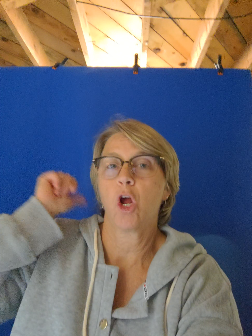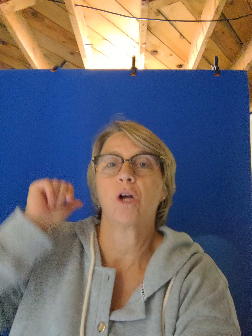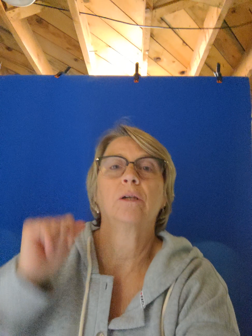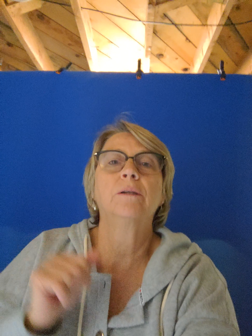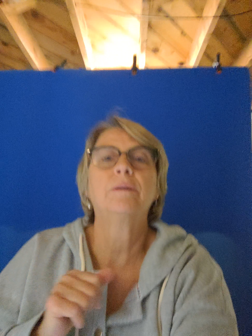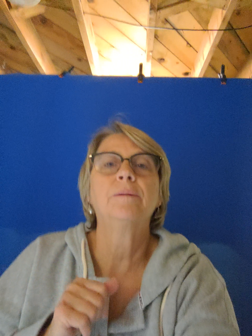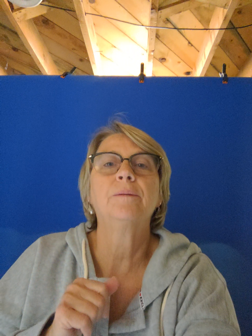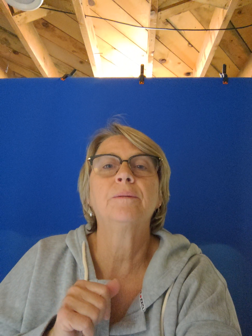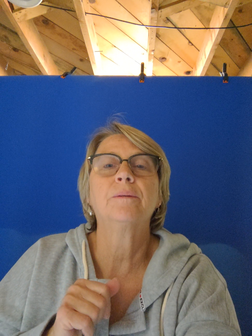backyard